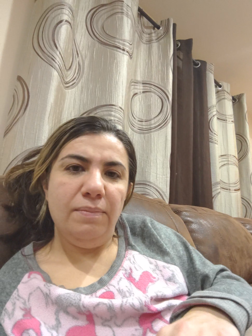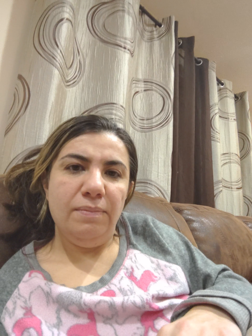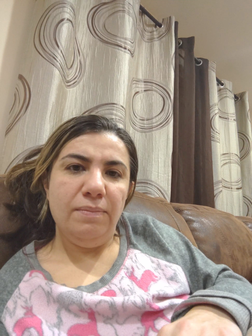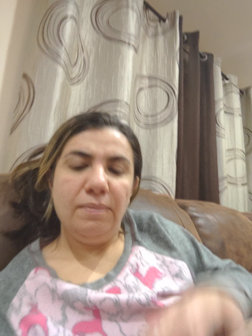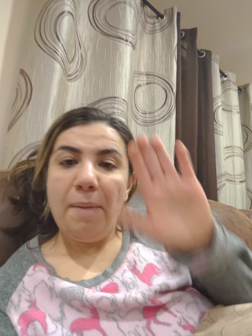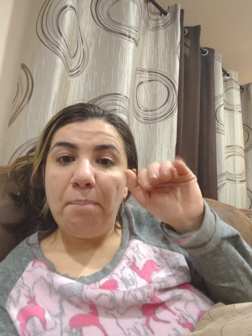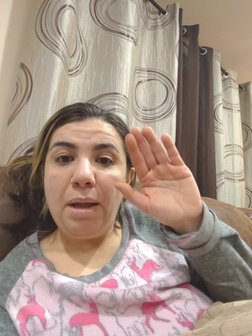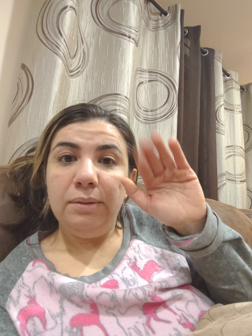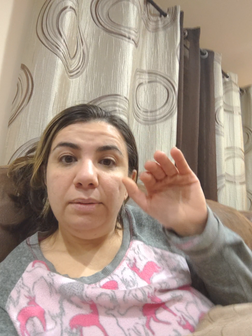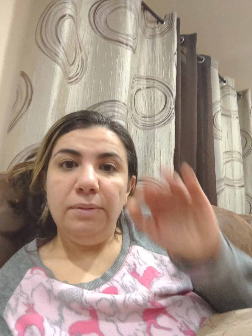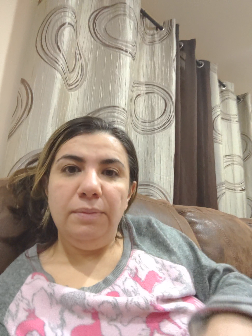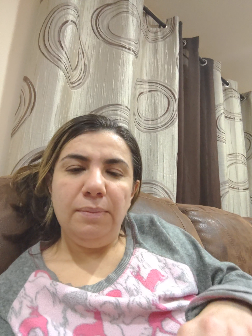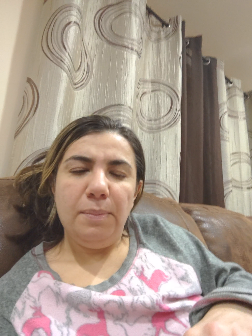bye